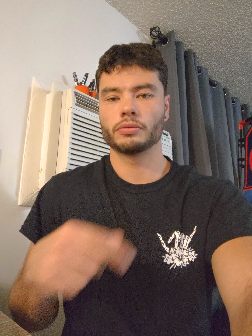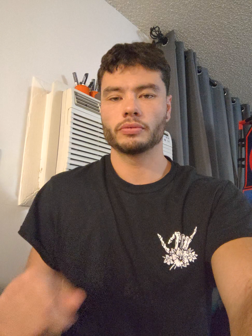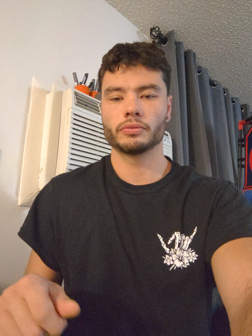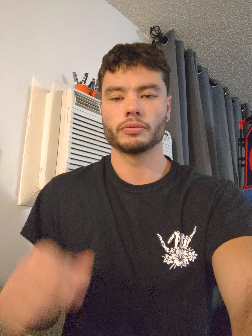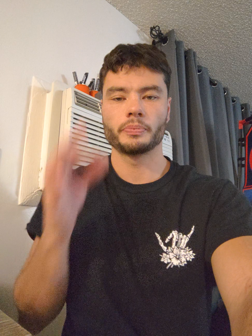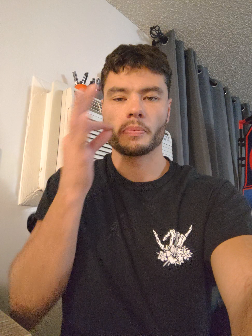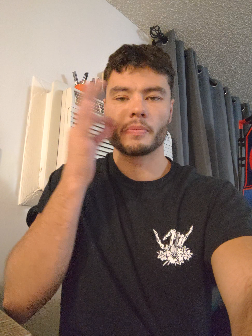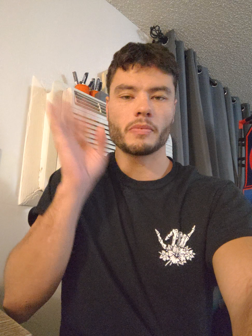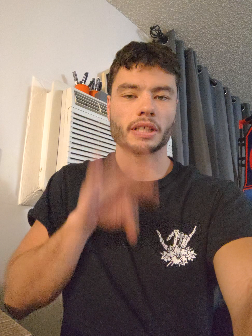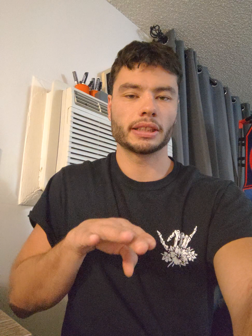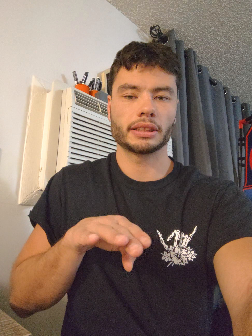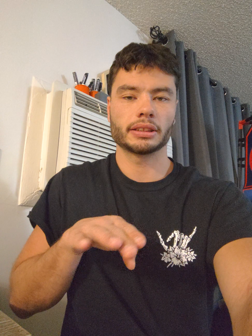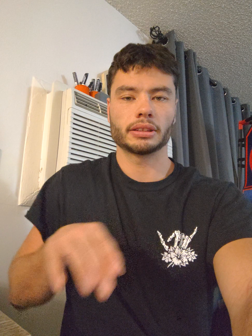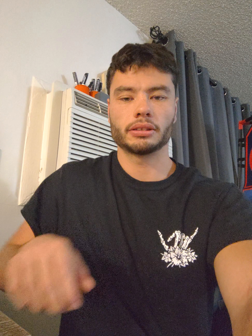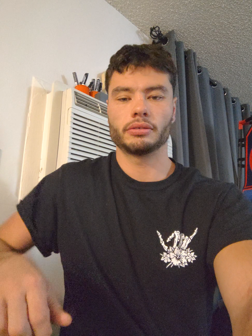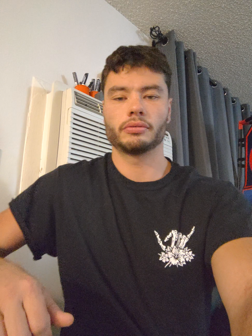bee